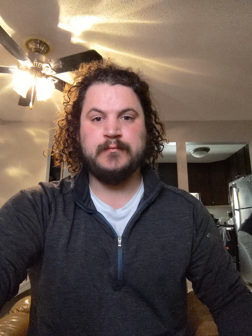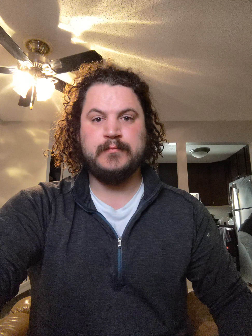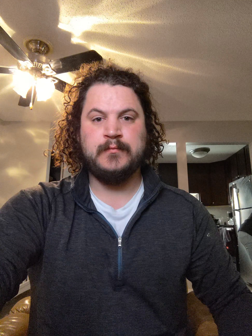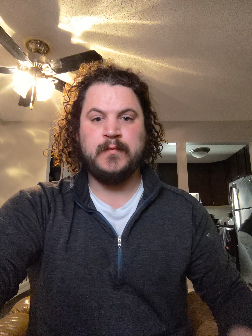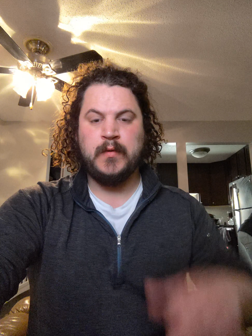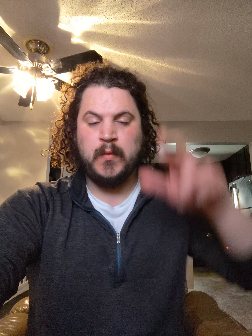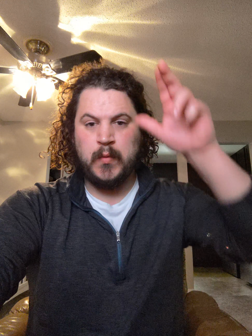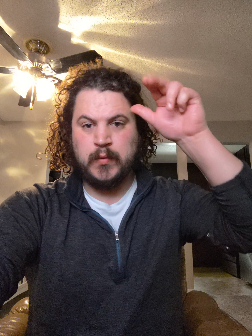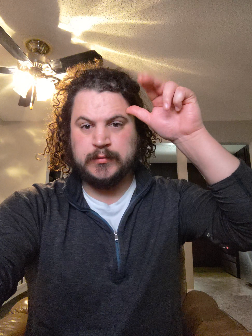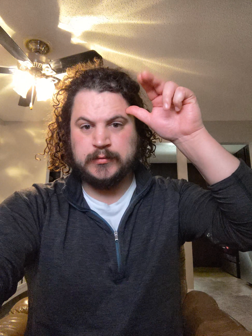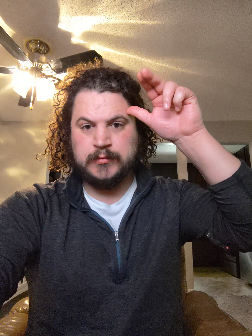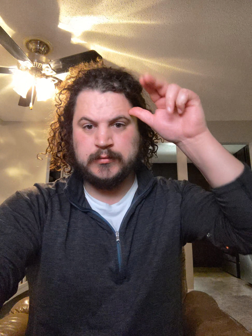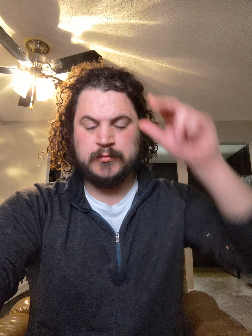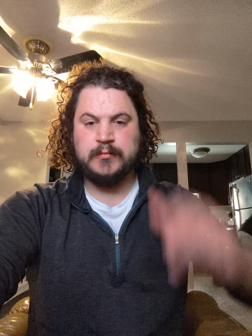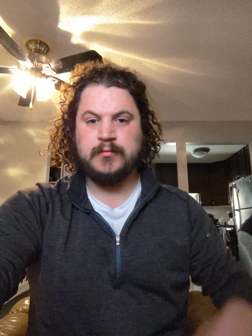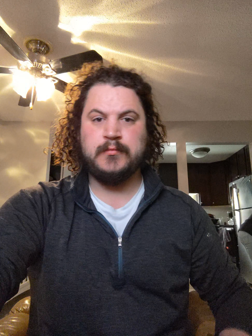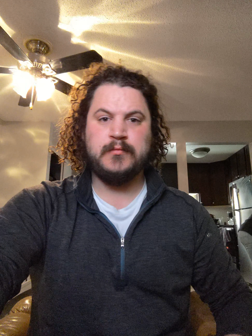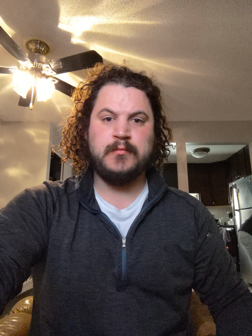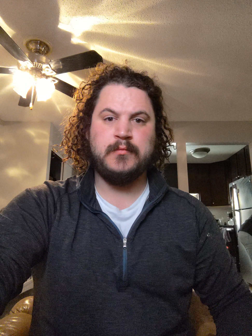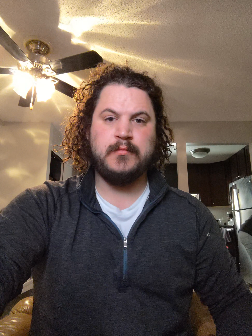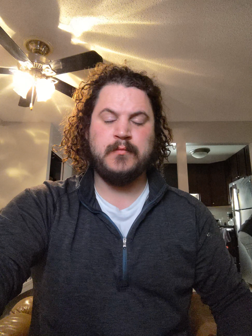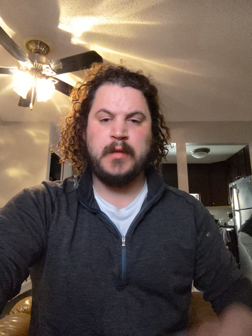horse